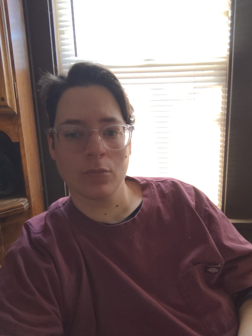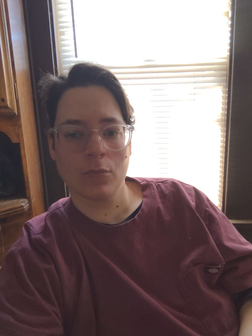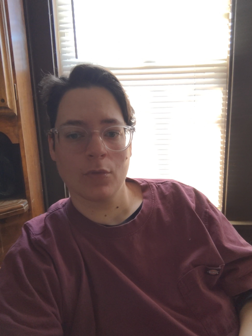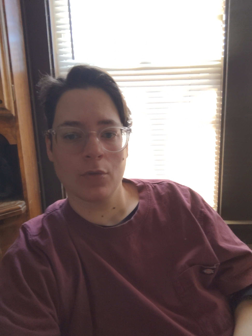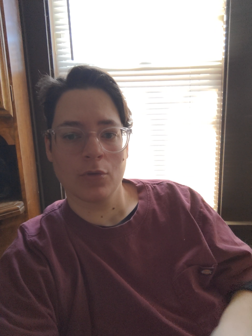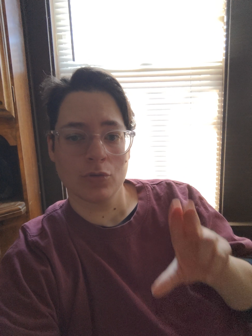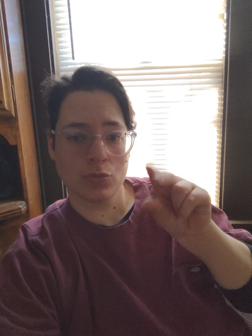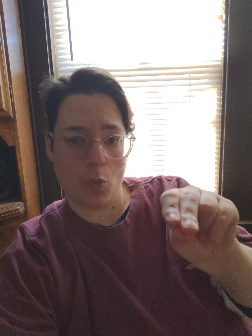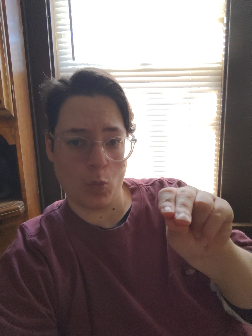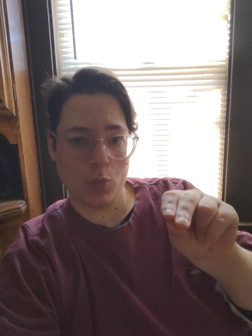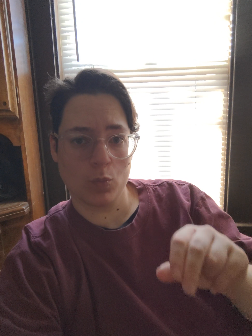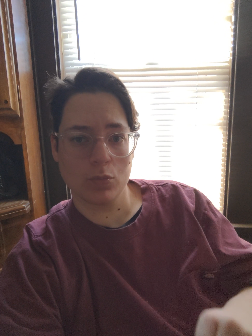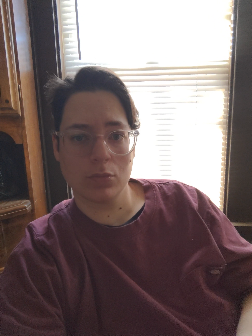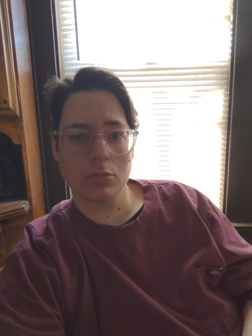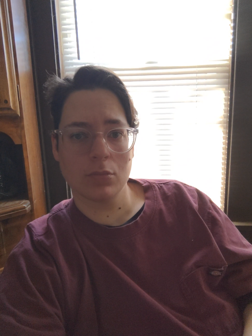no